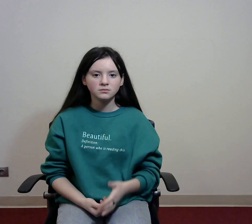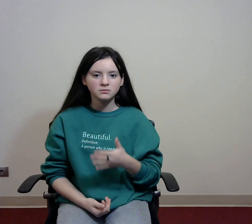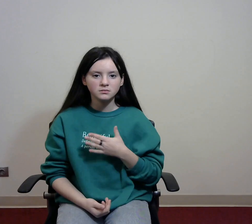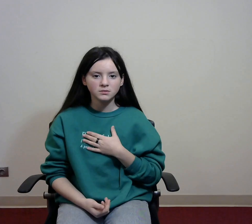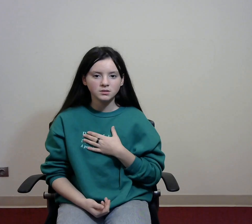mən